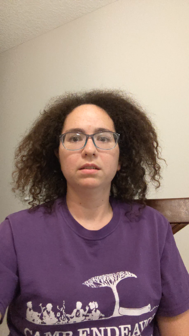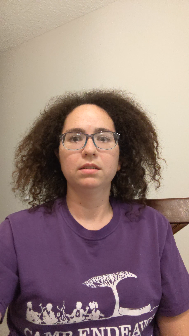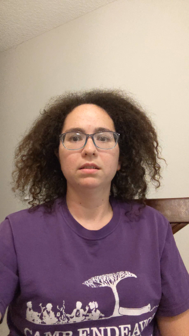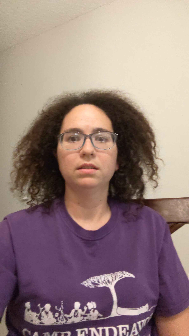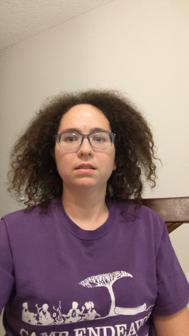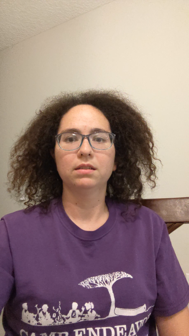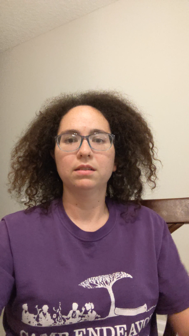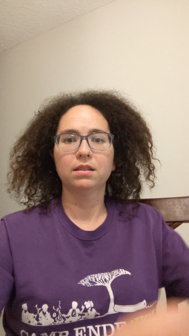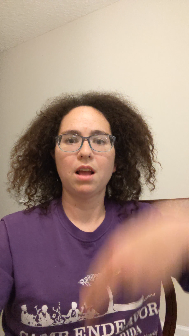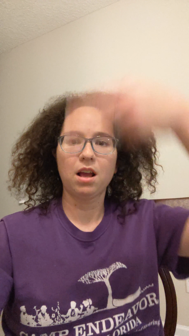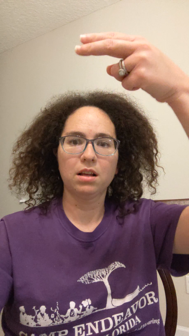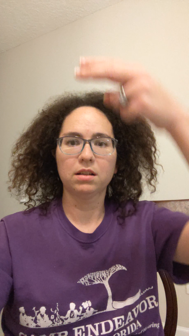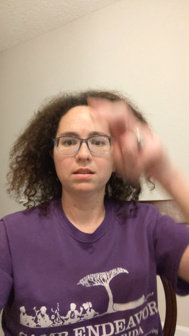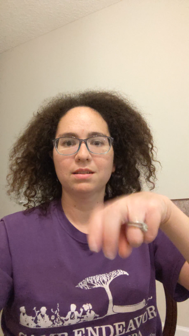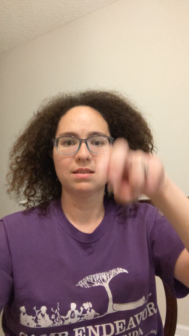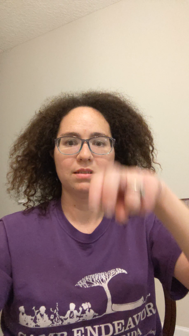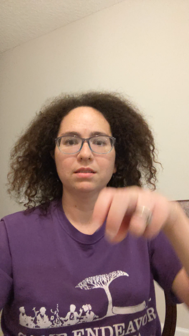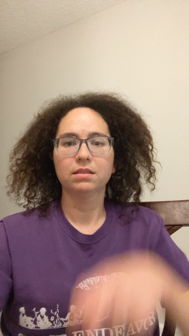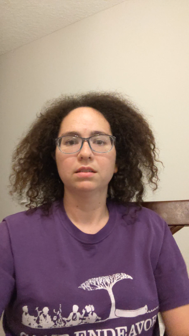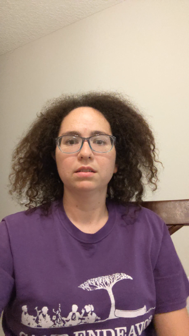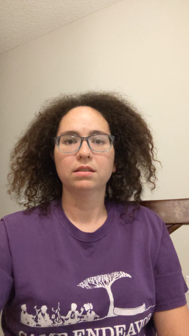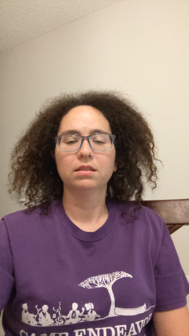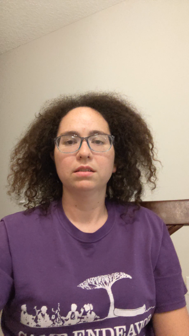high chair